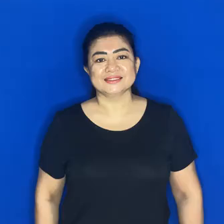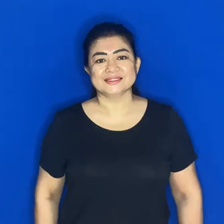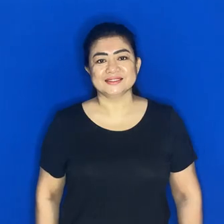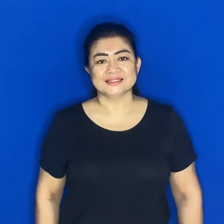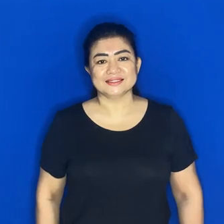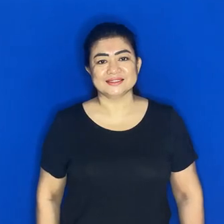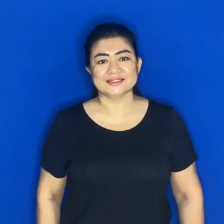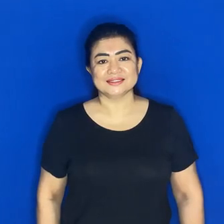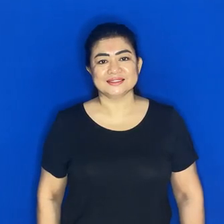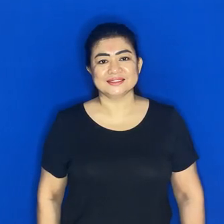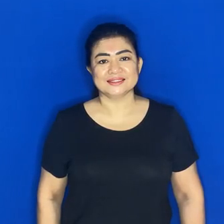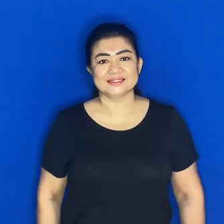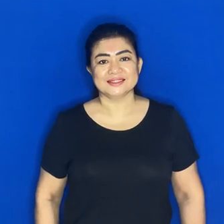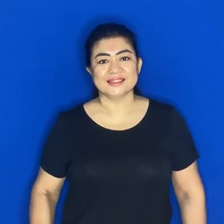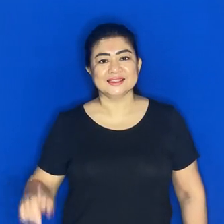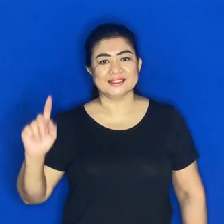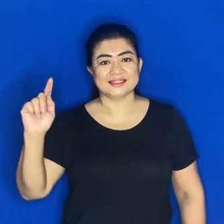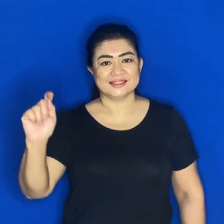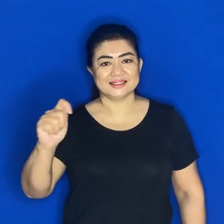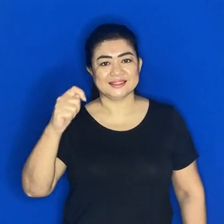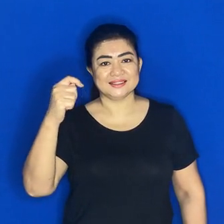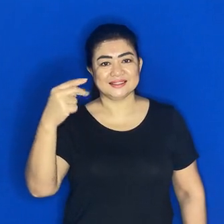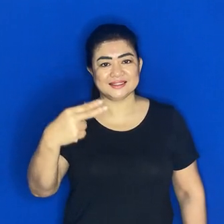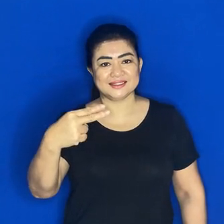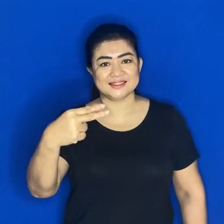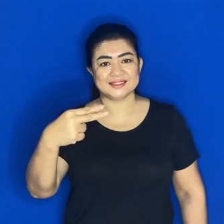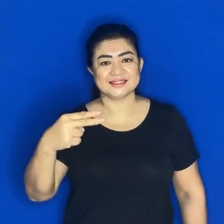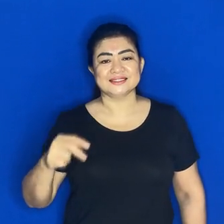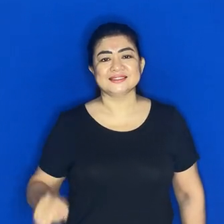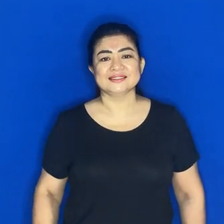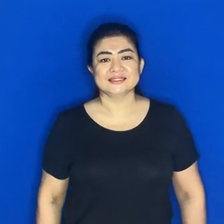thursday